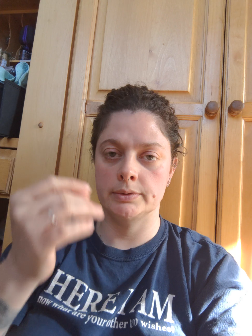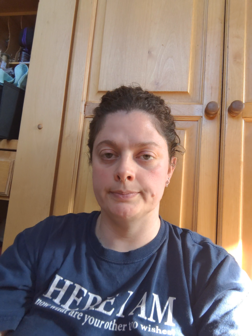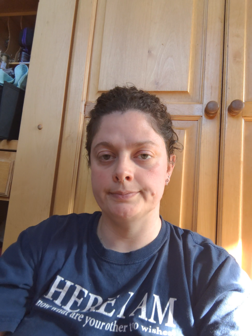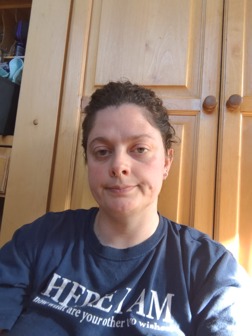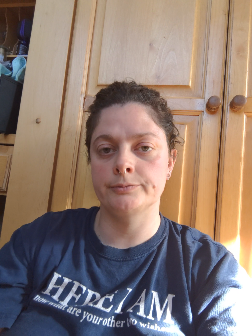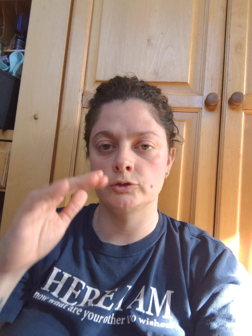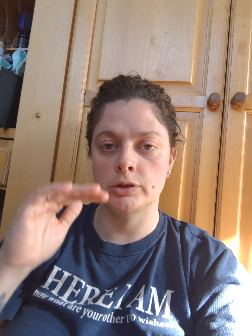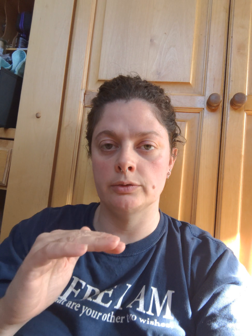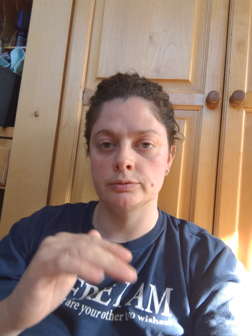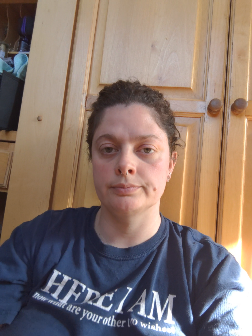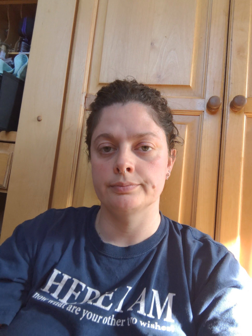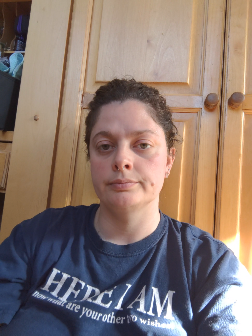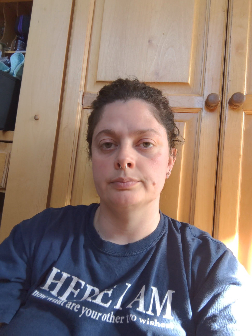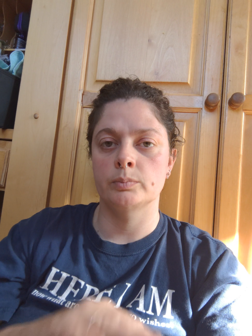child